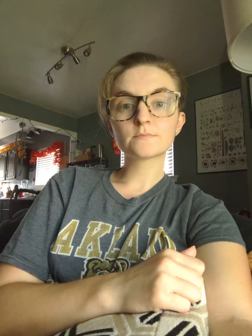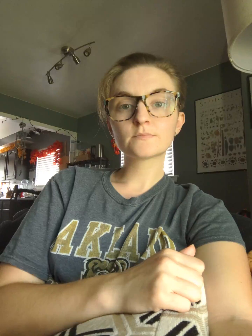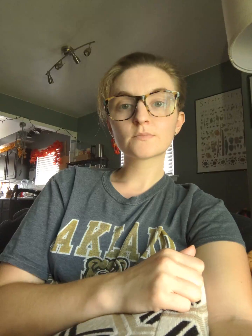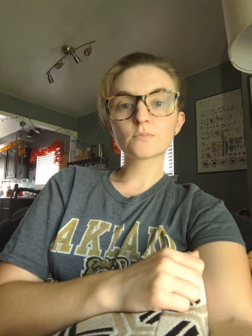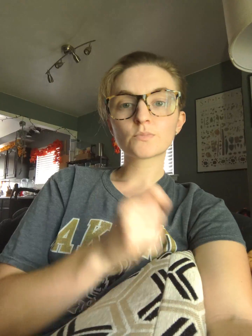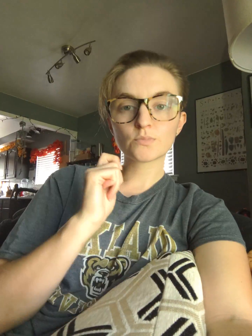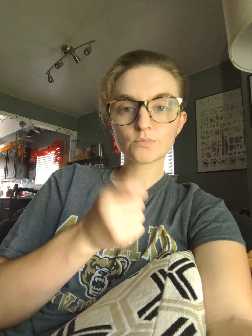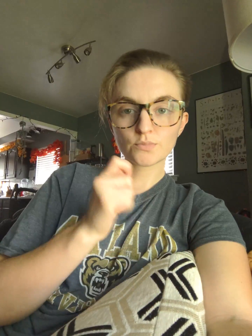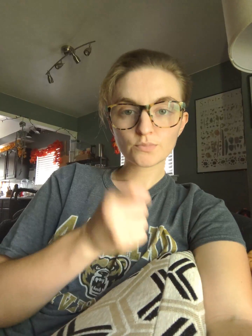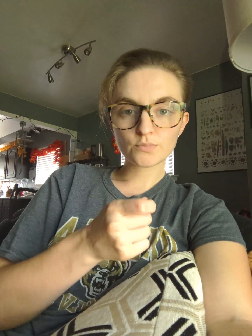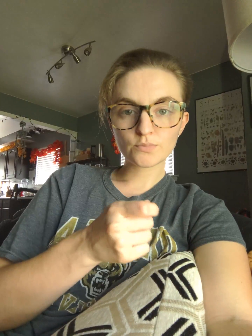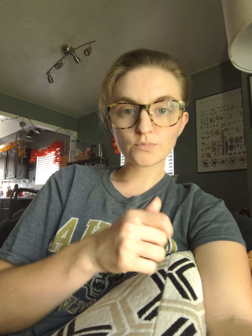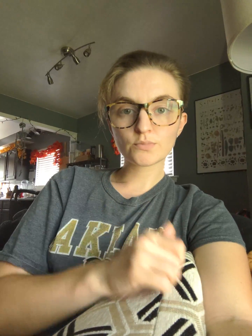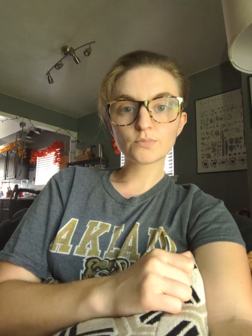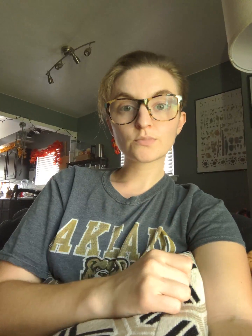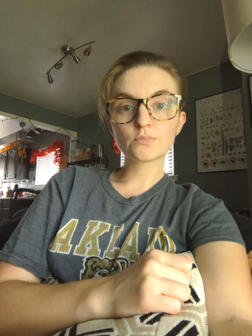hammer